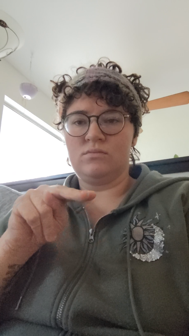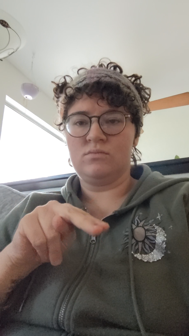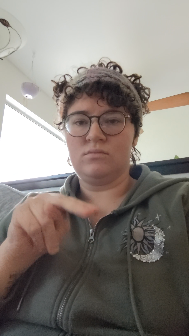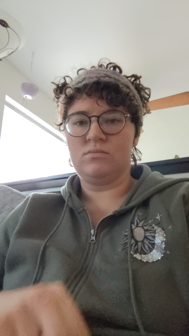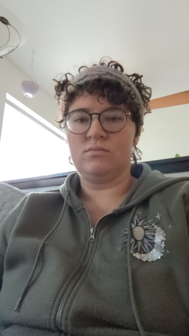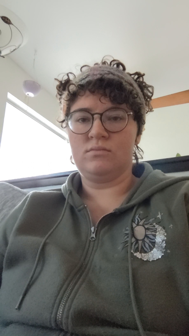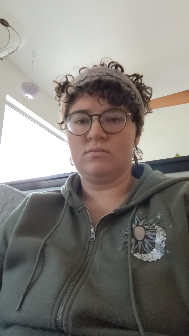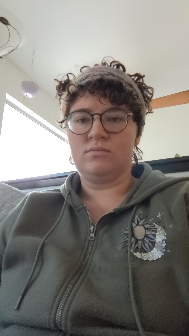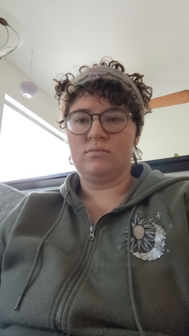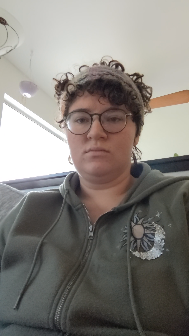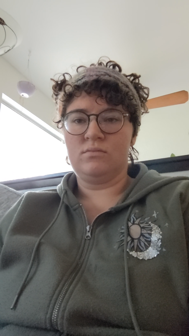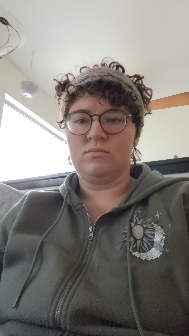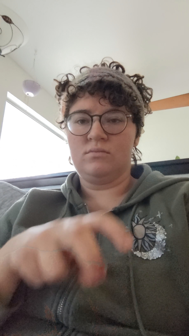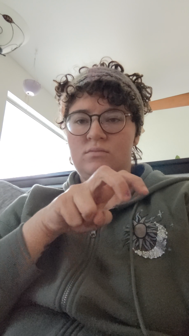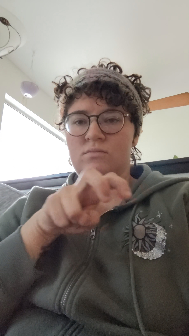porch